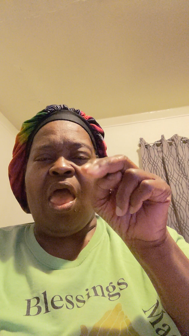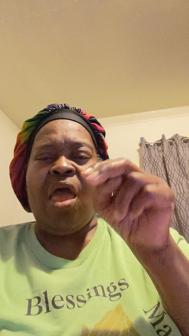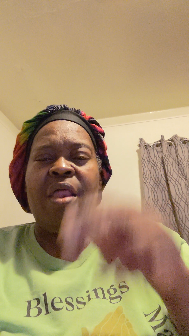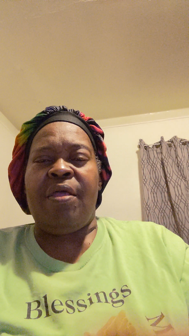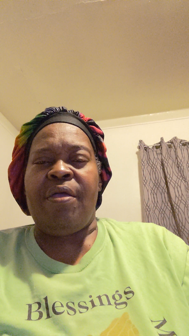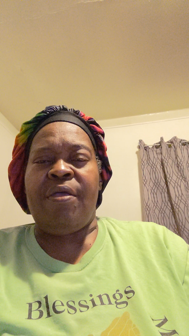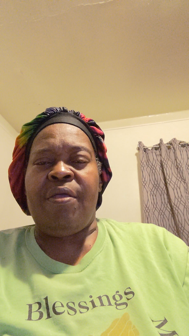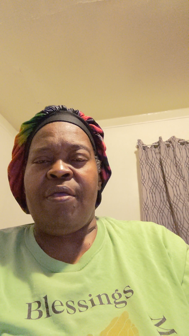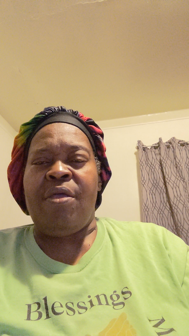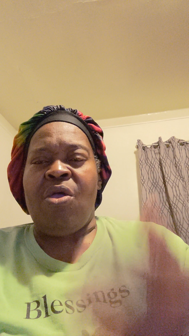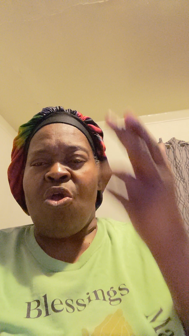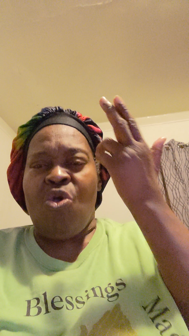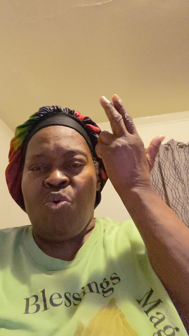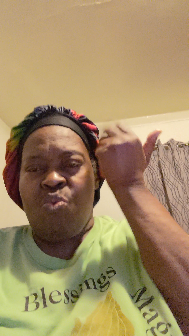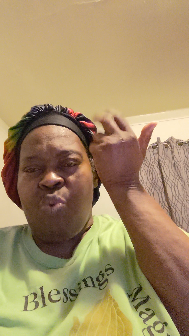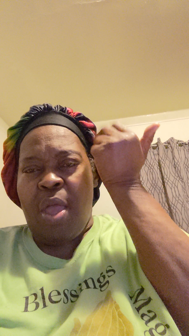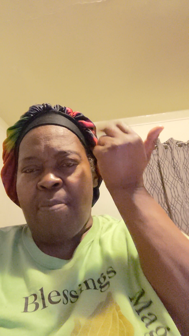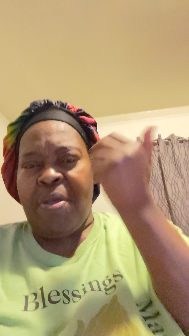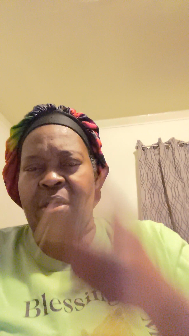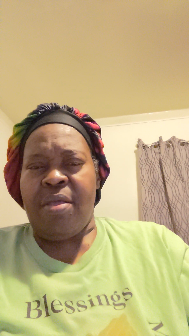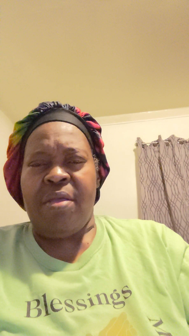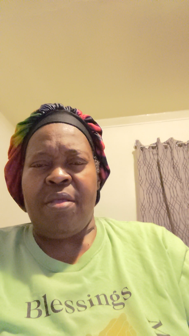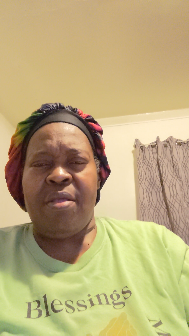rabbit